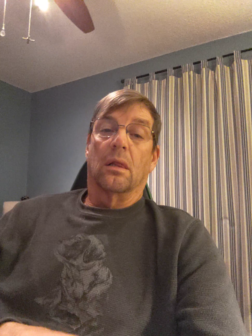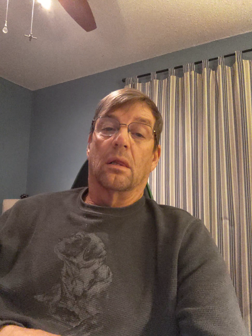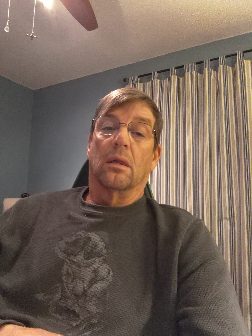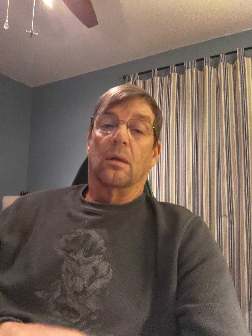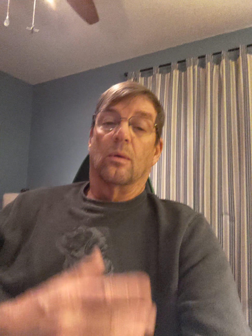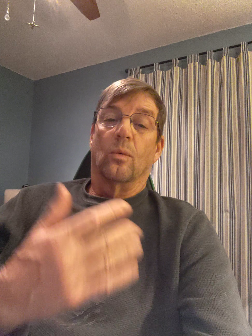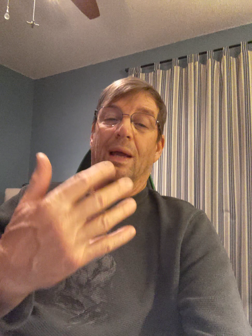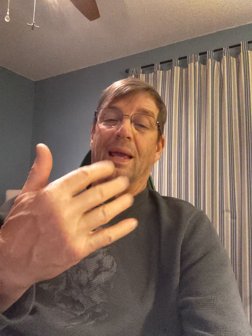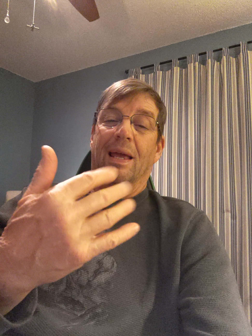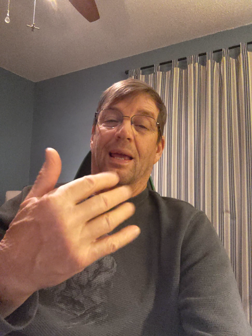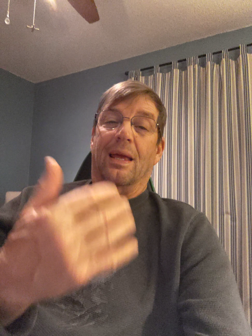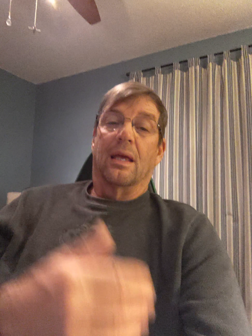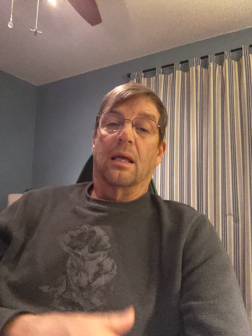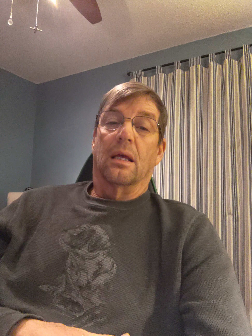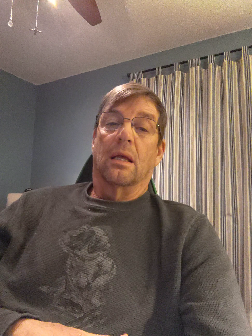wait